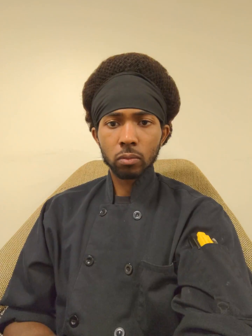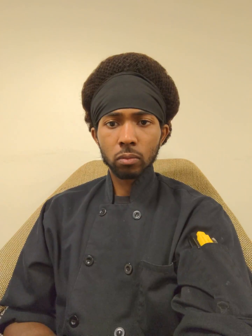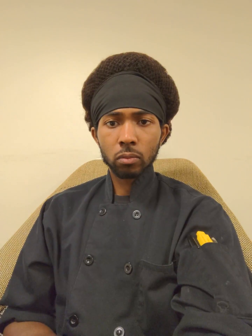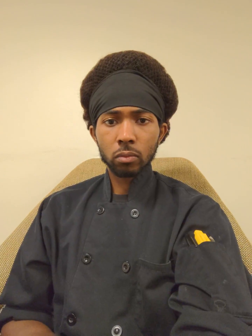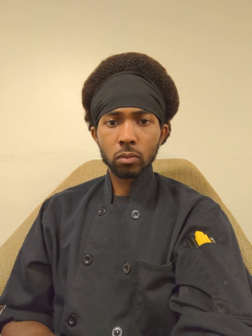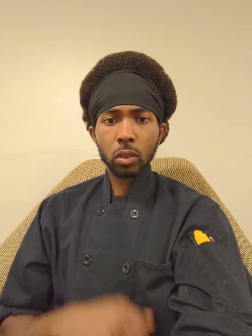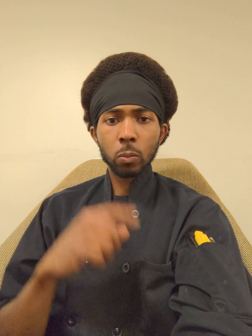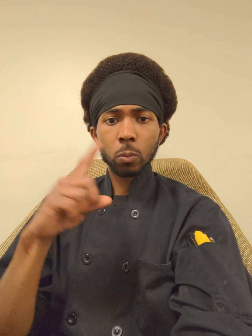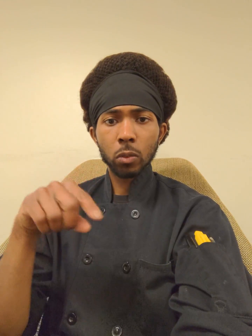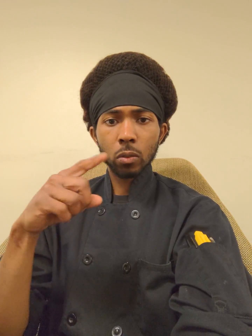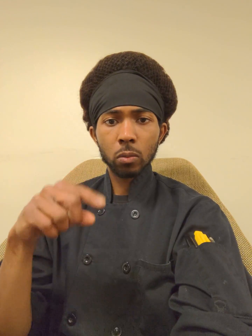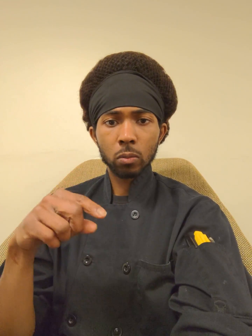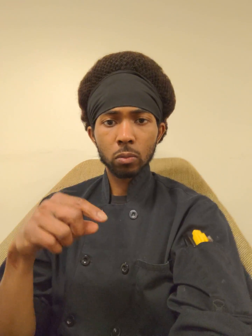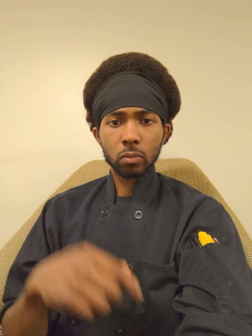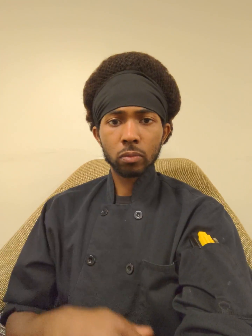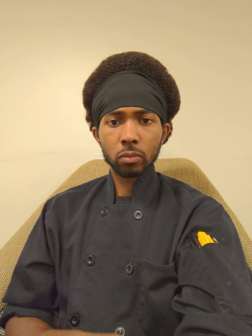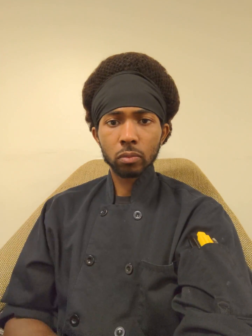about